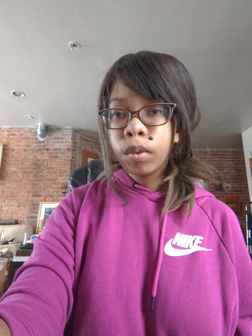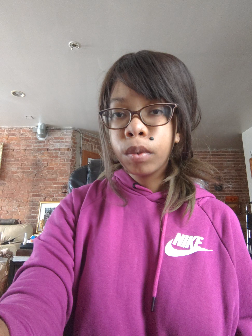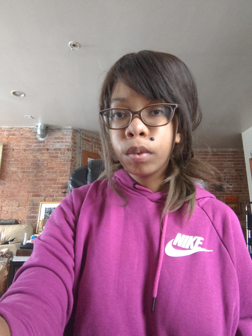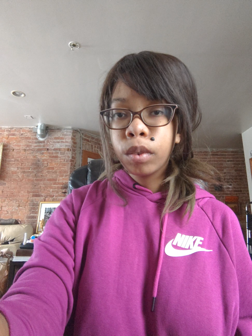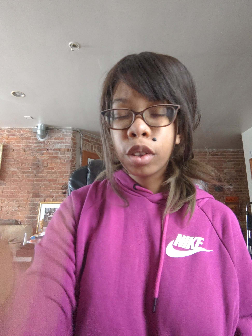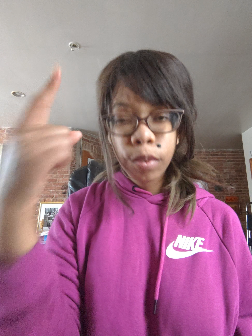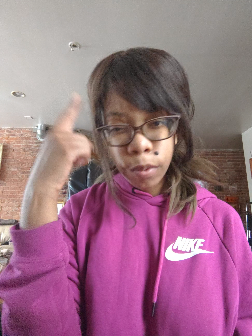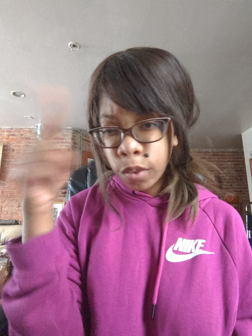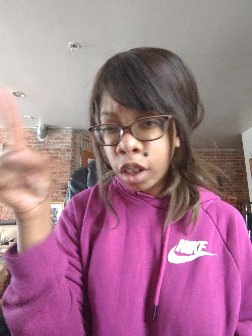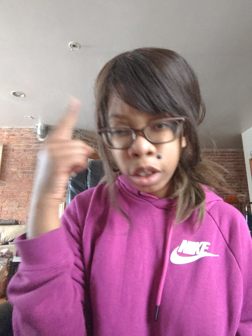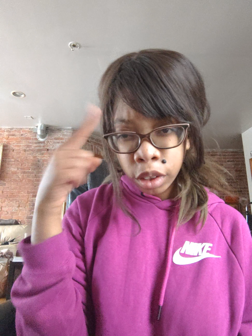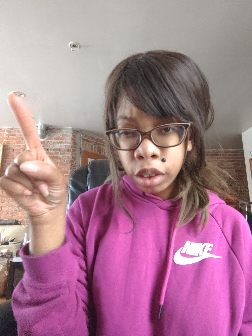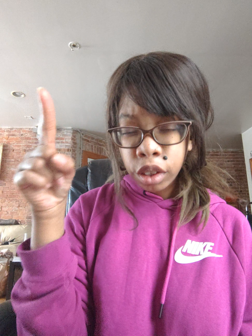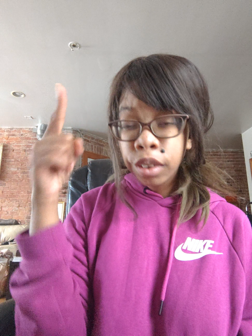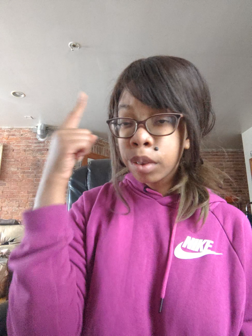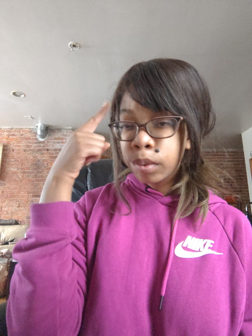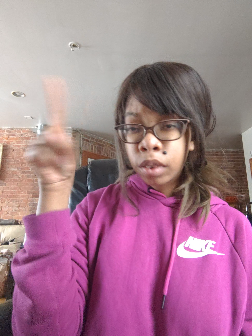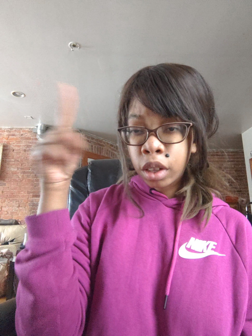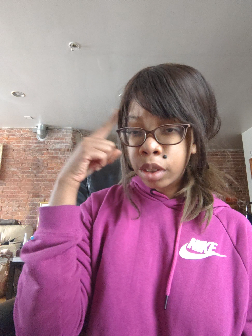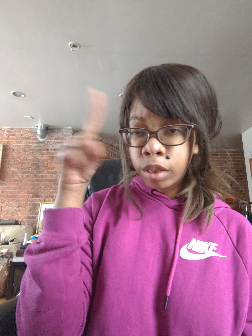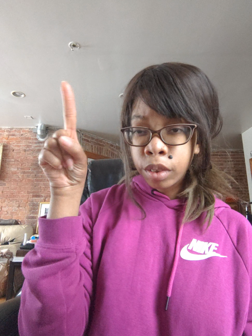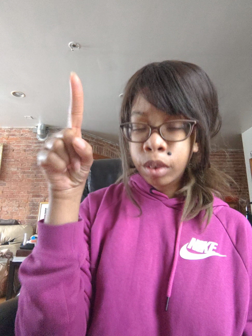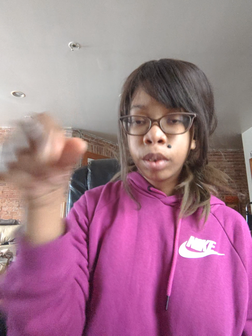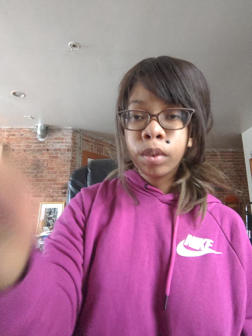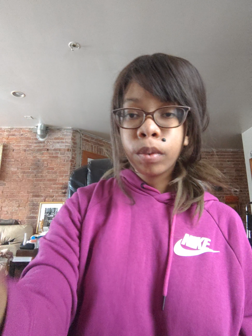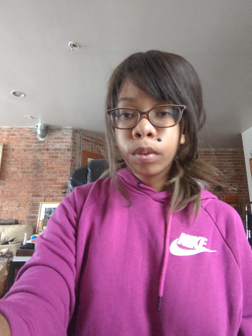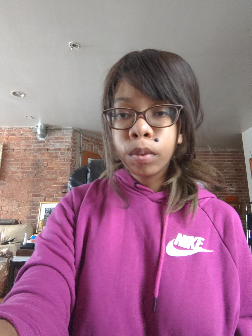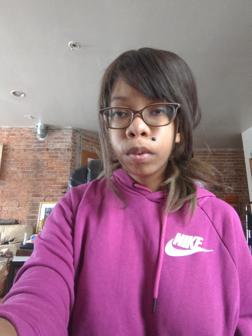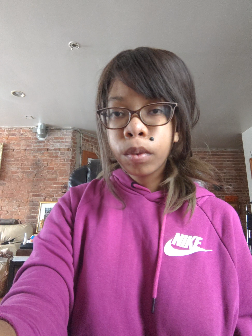for